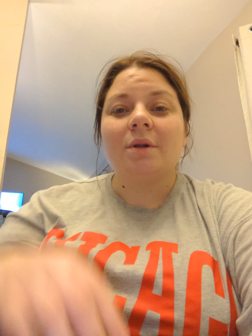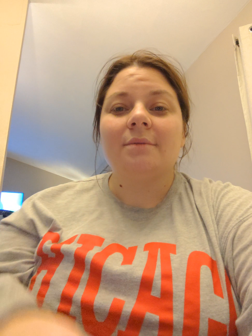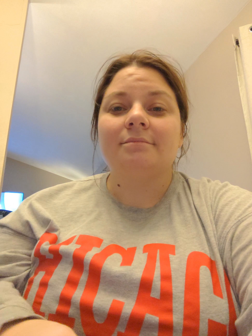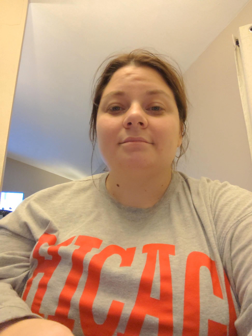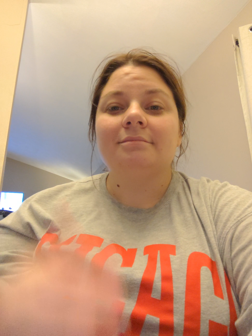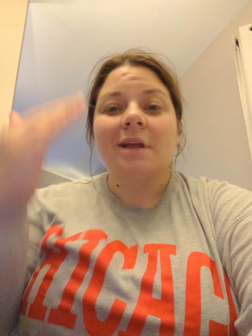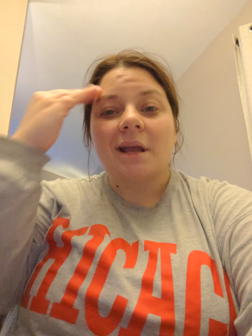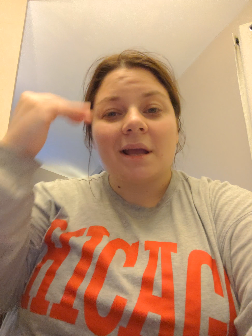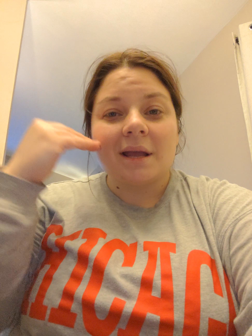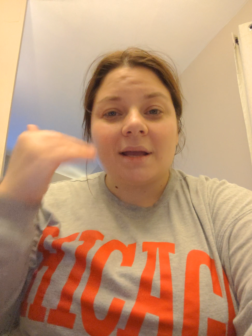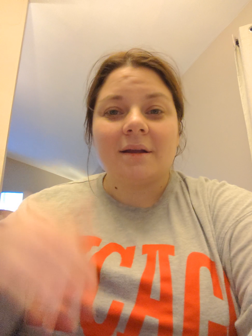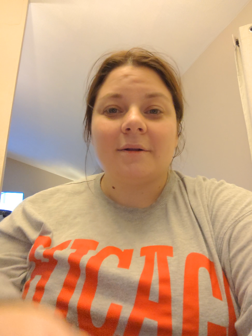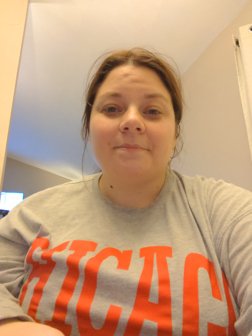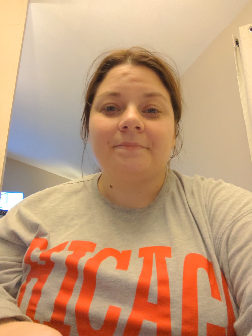head